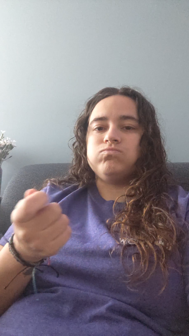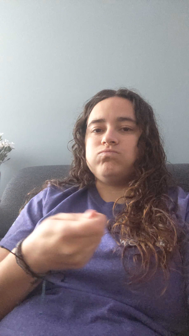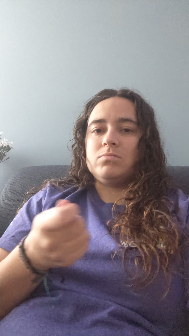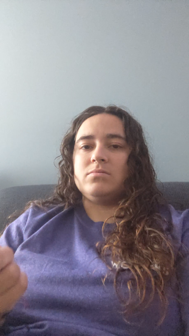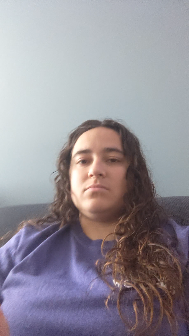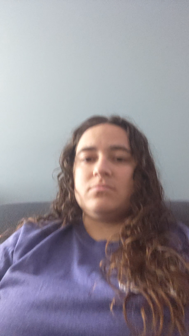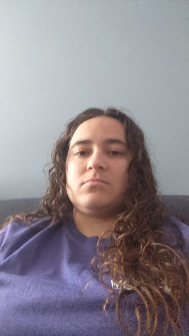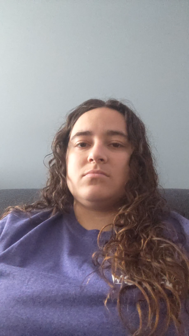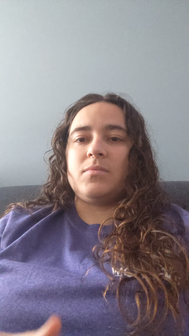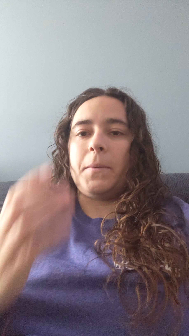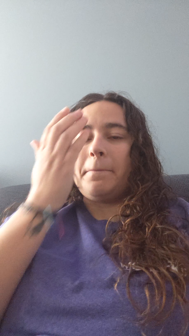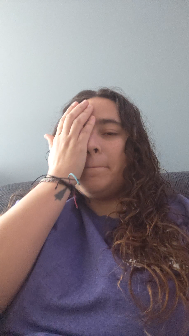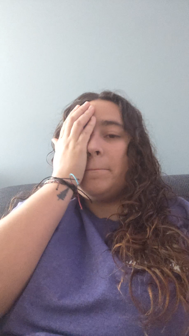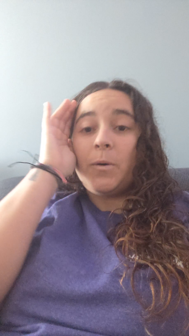peekaboo